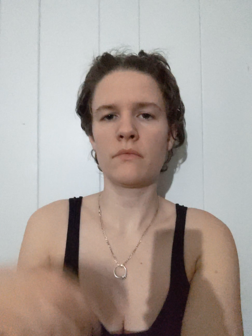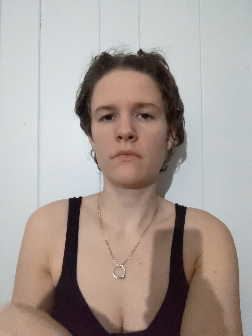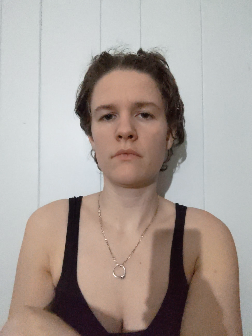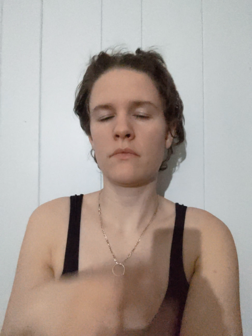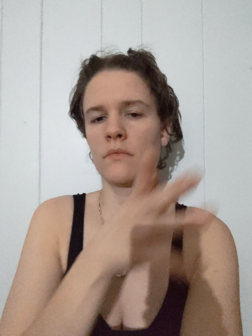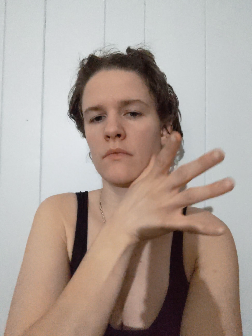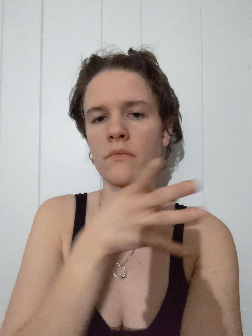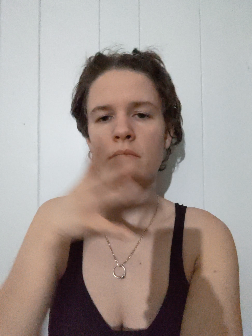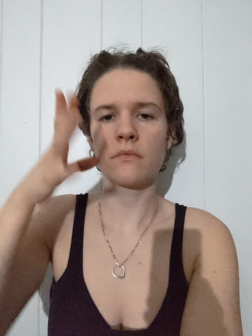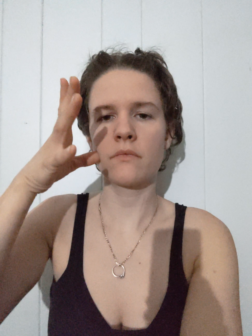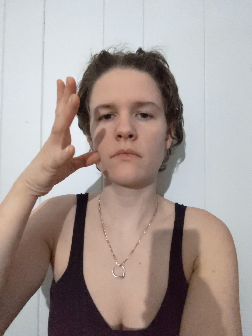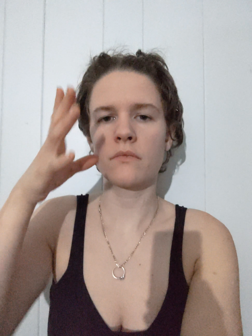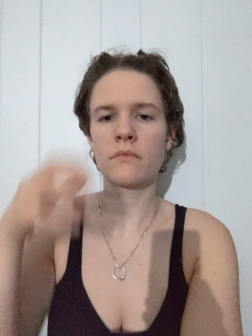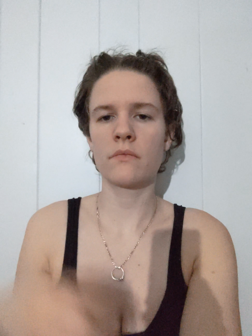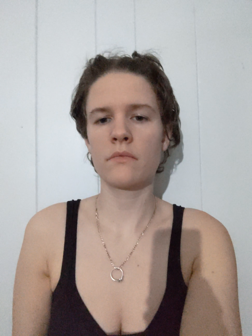farm